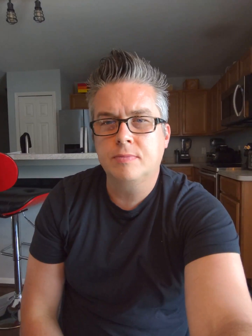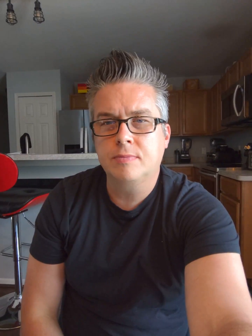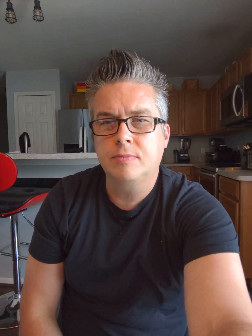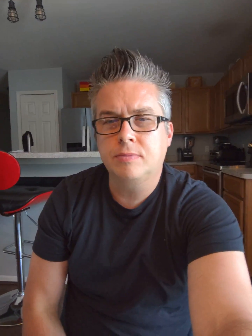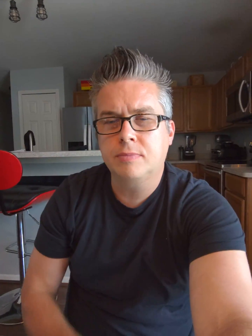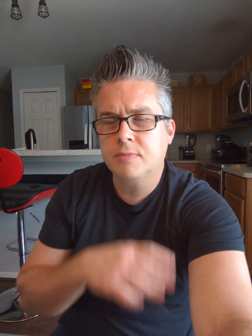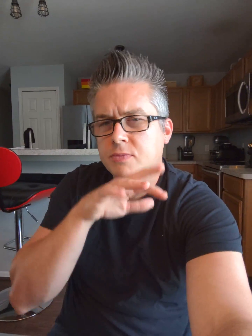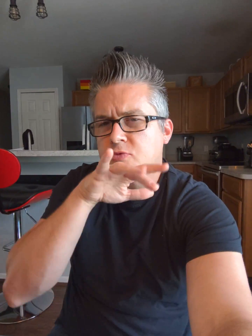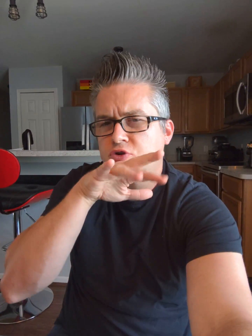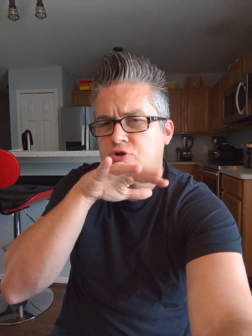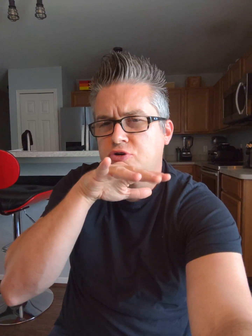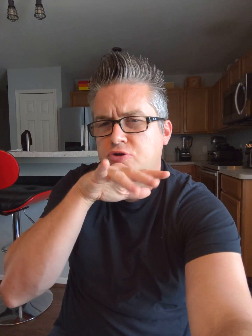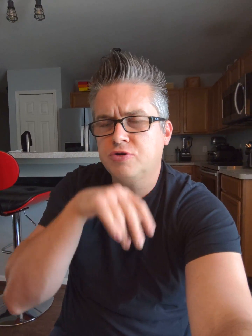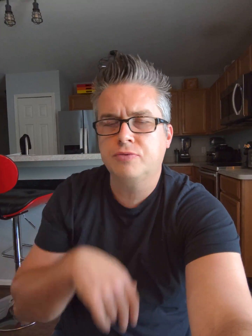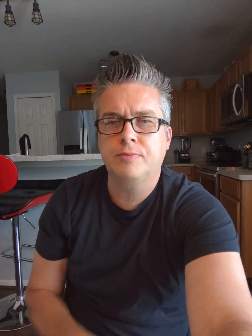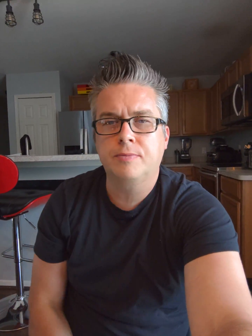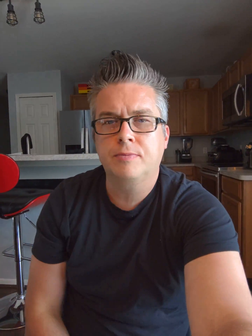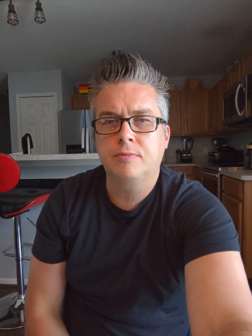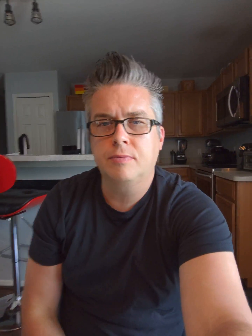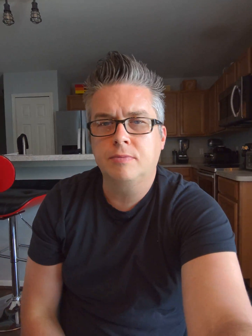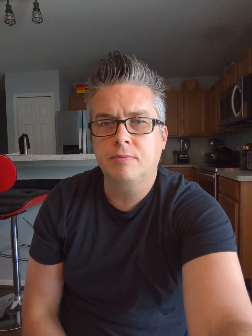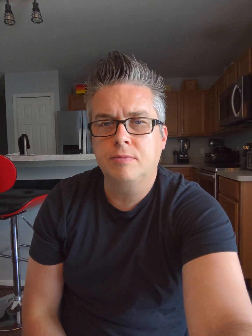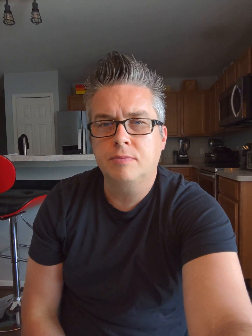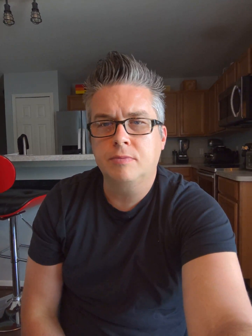naughty